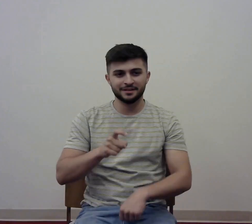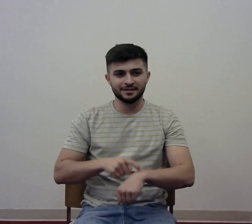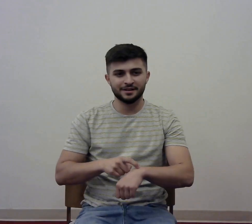saat